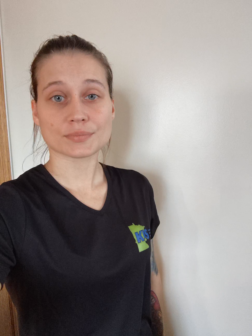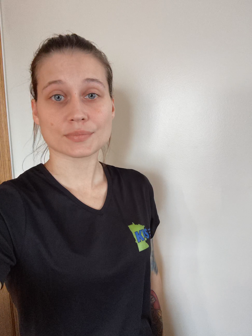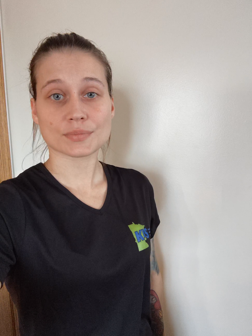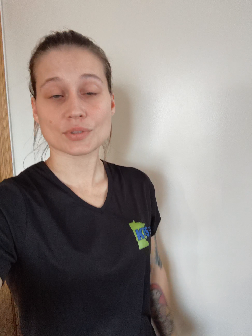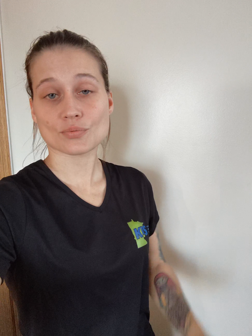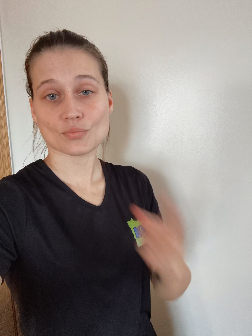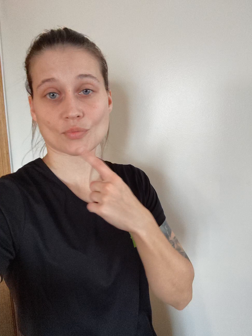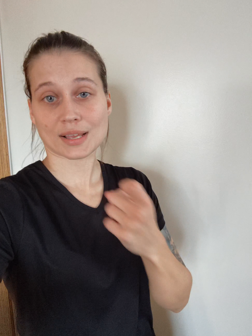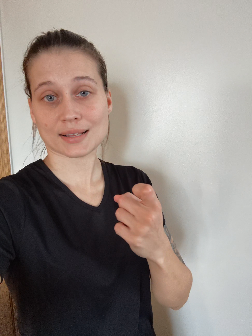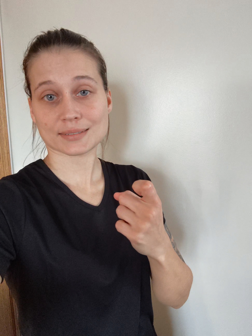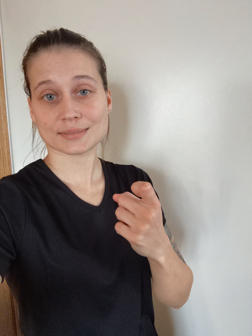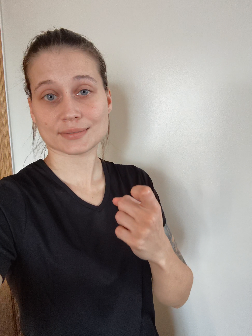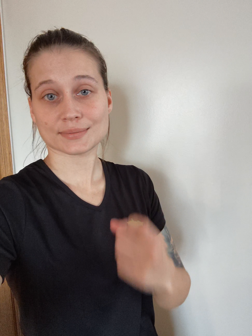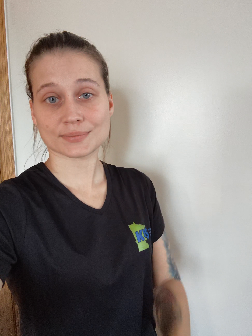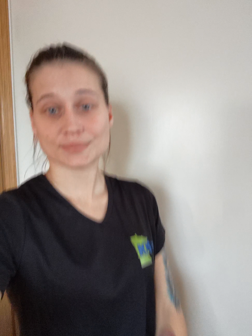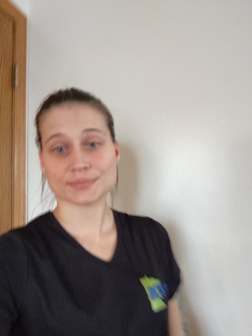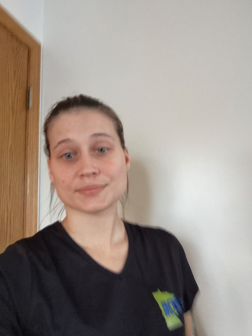red